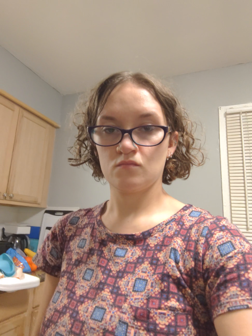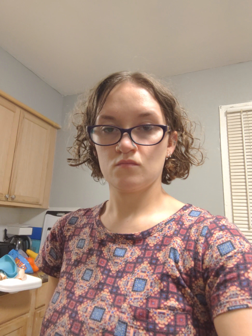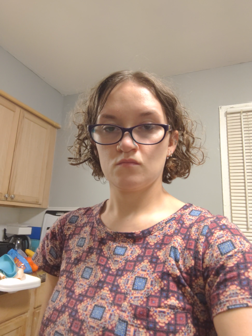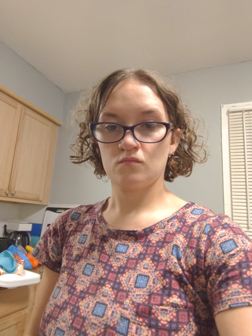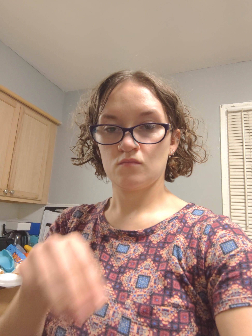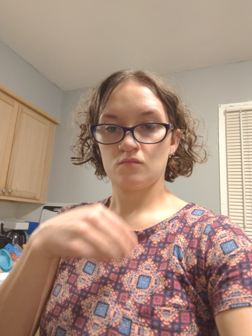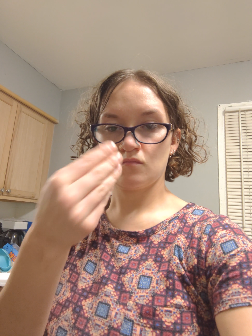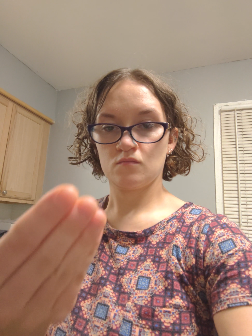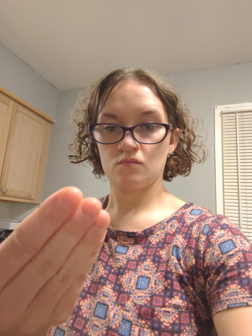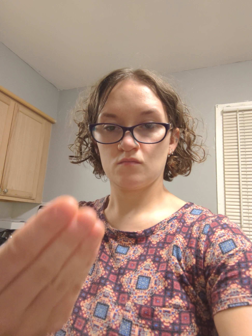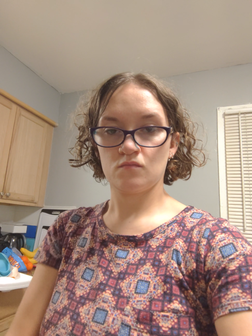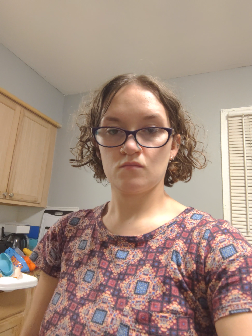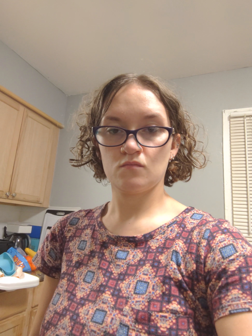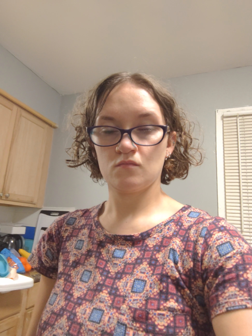give